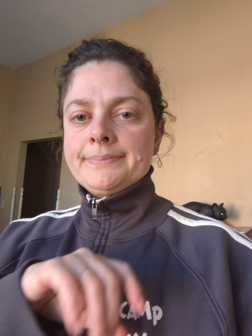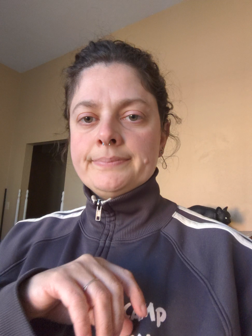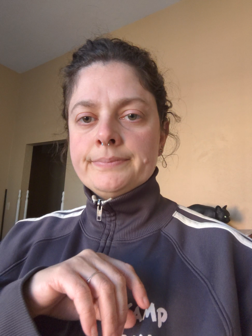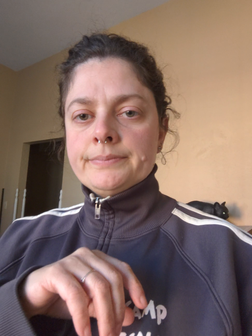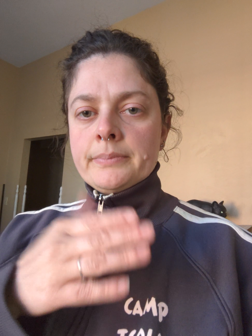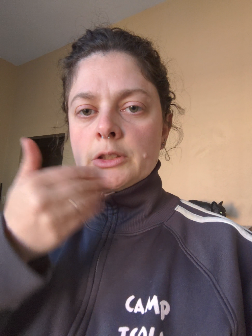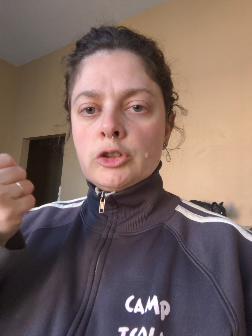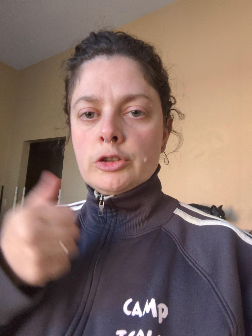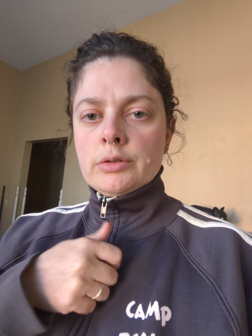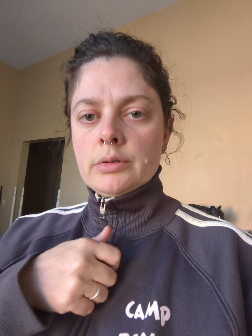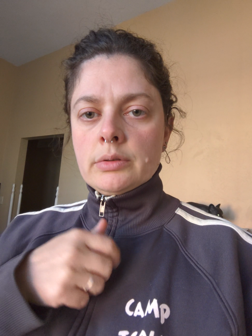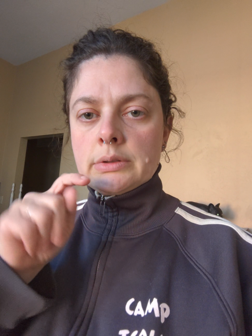better